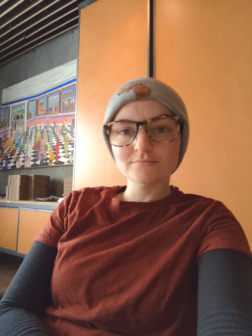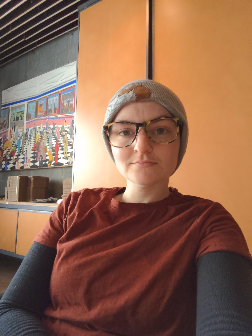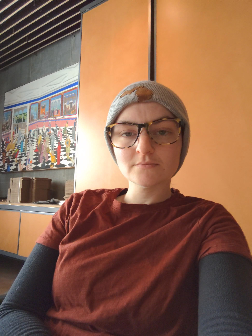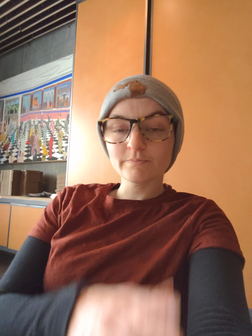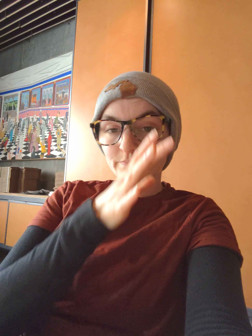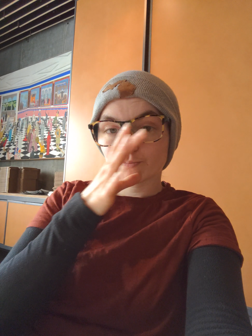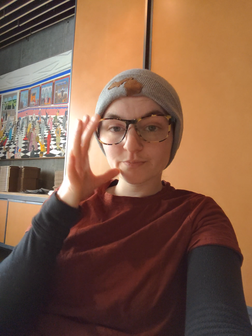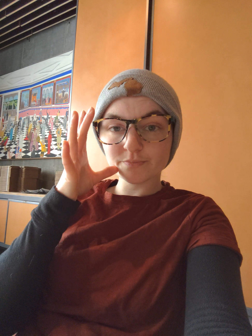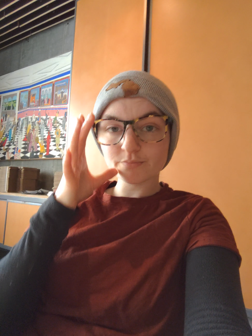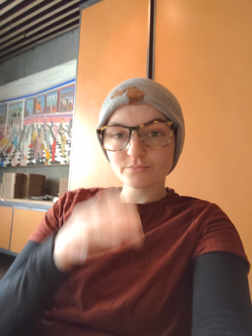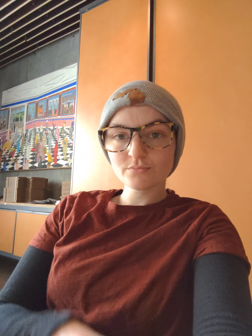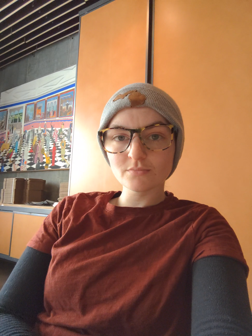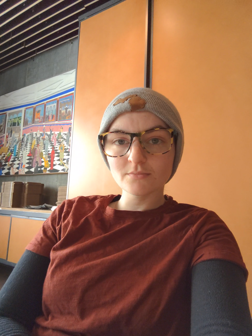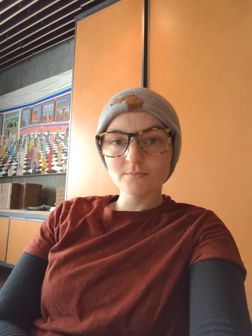farm